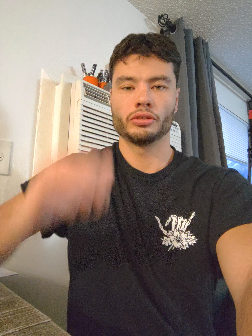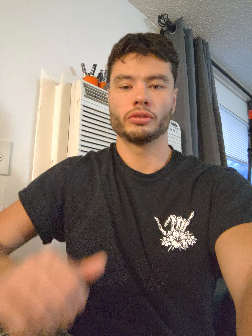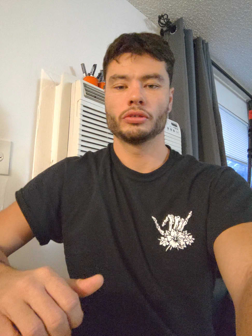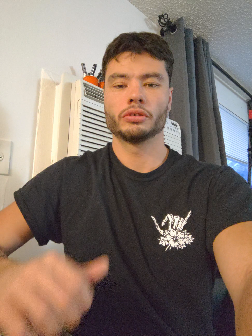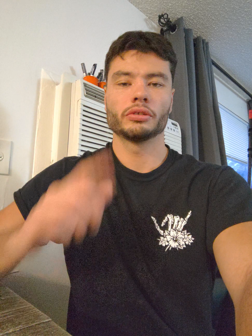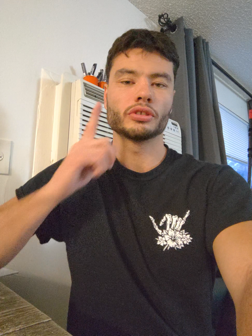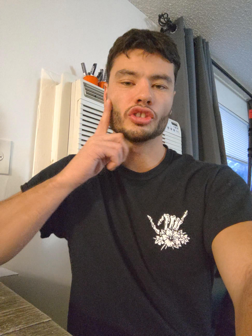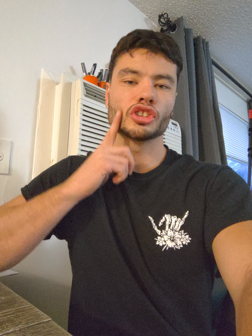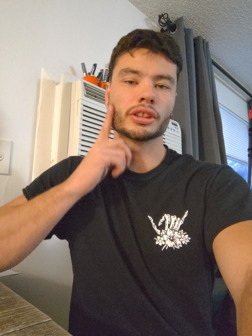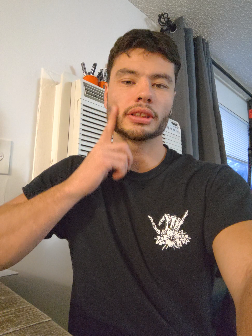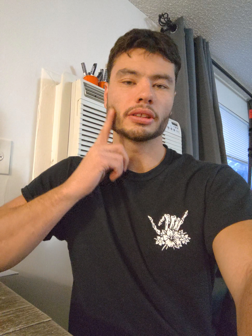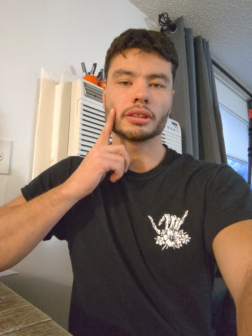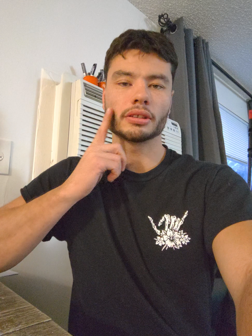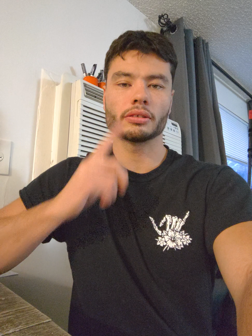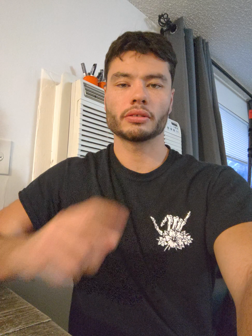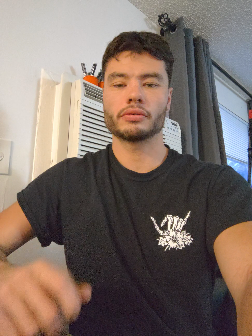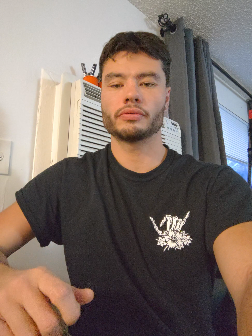cheek